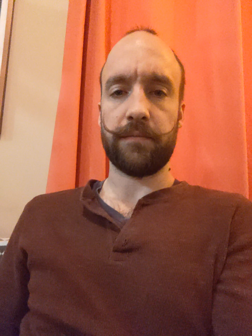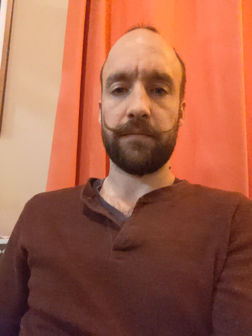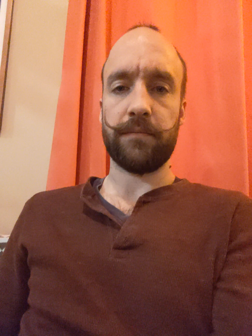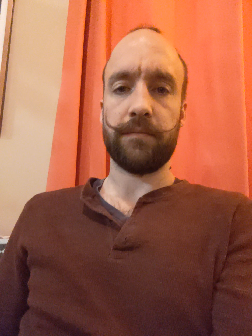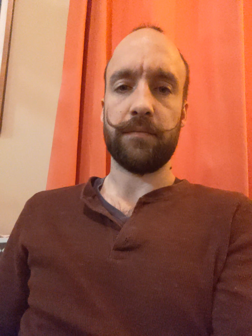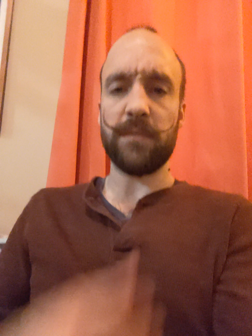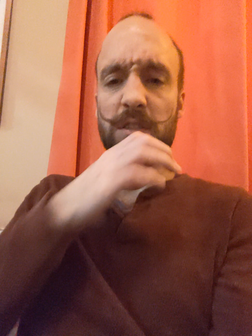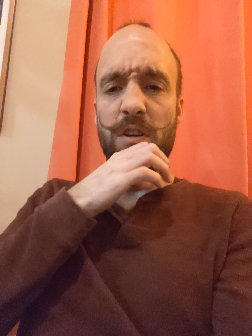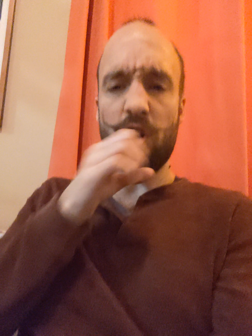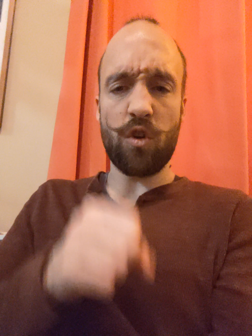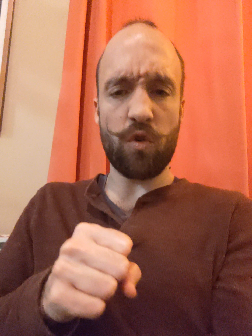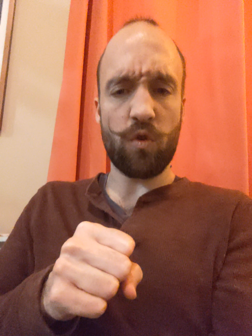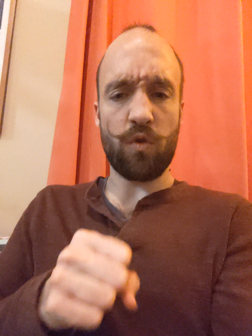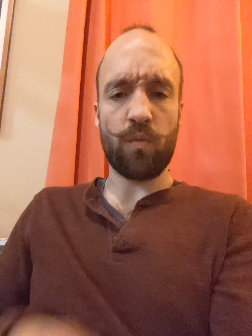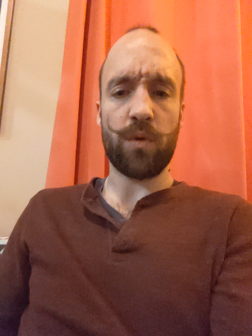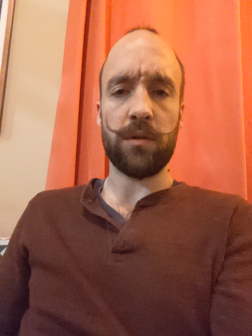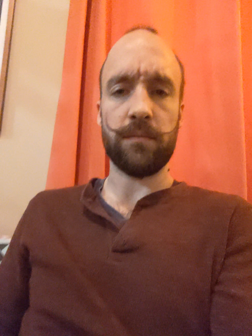old